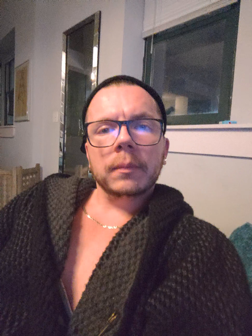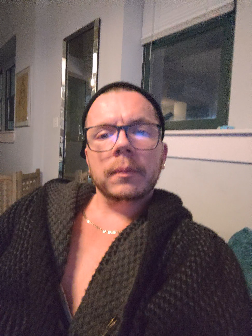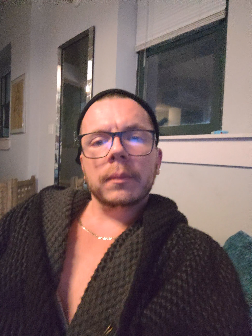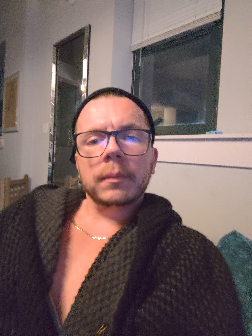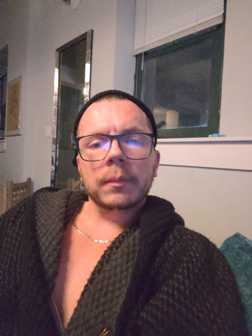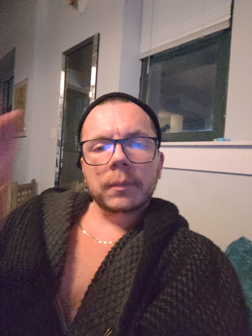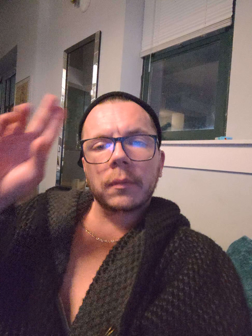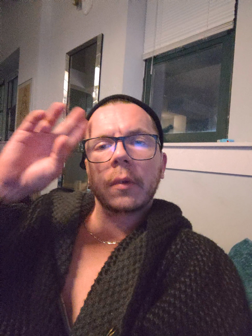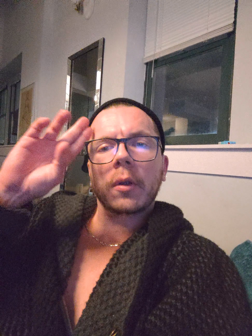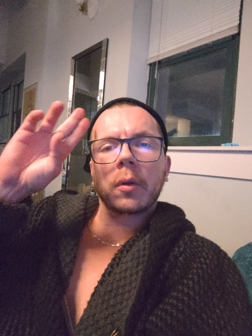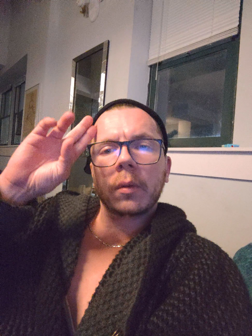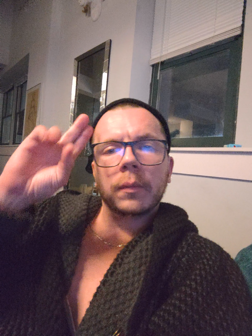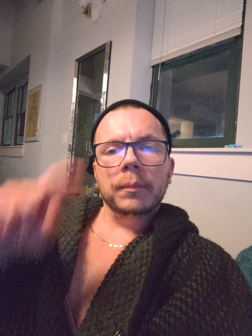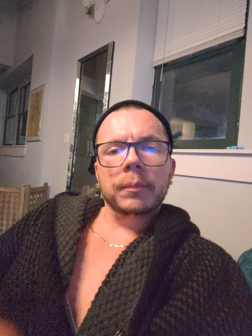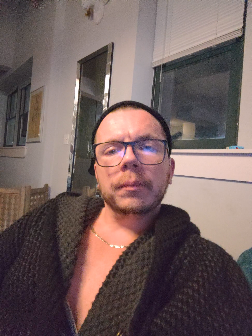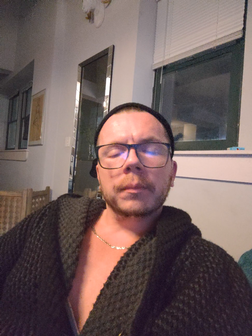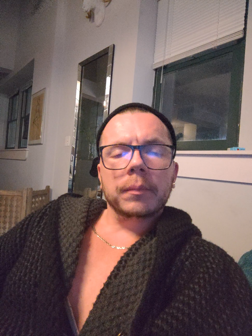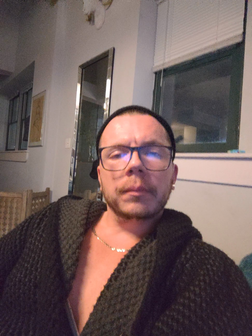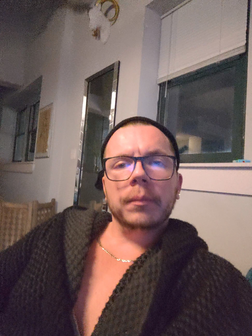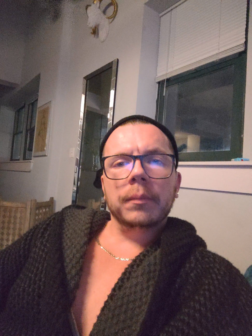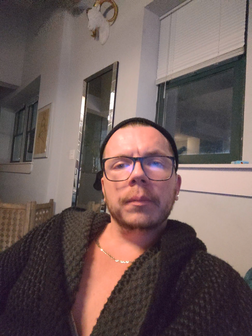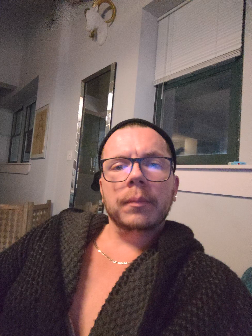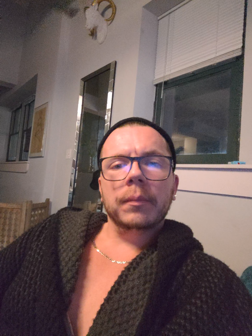uncle